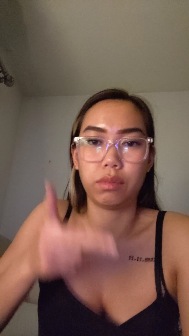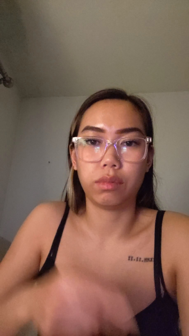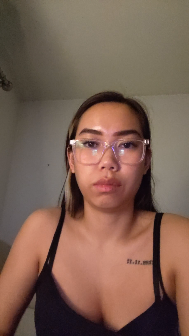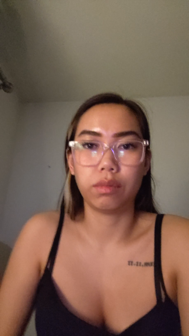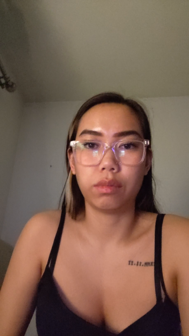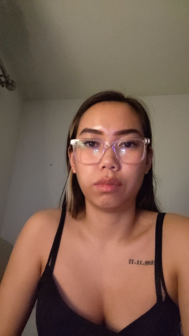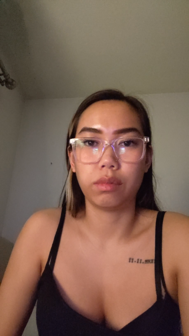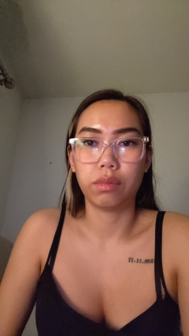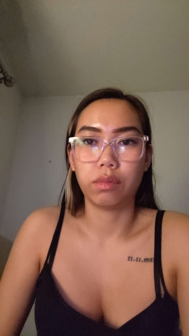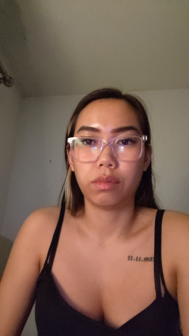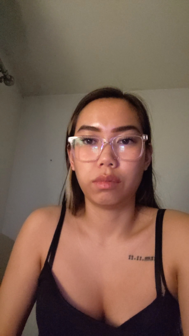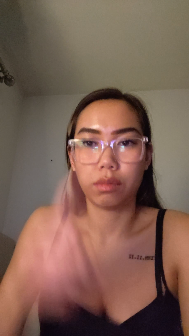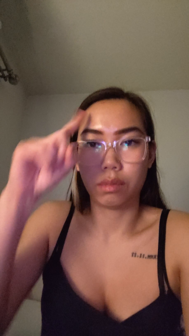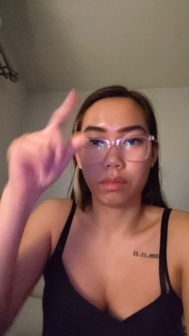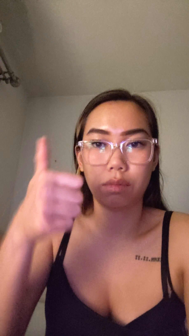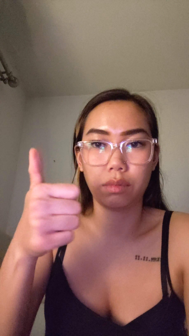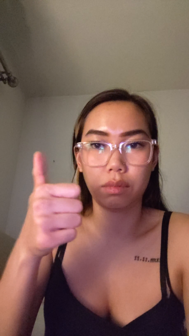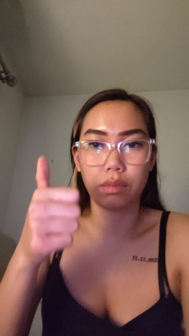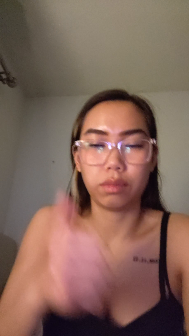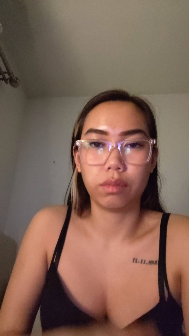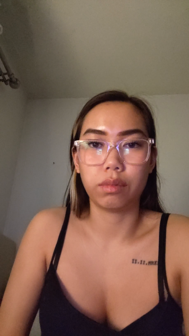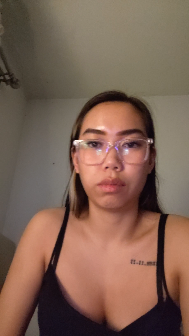dime